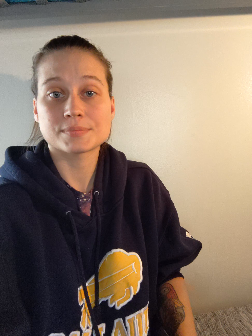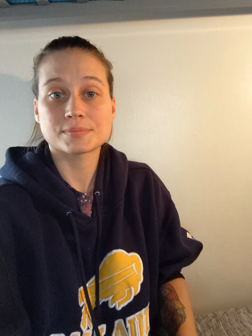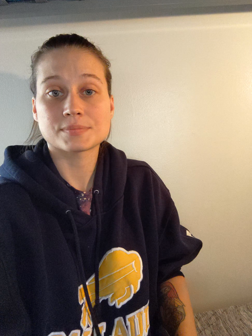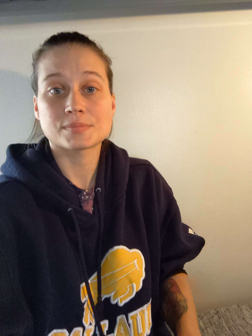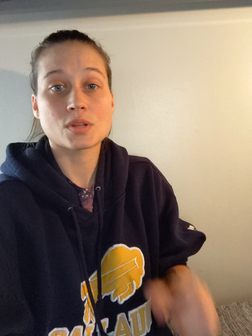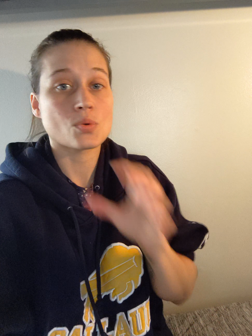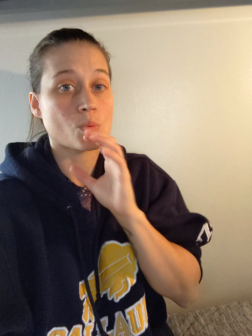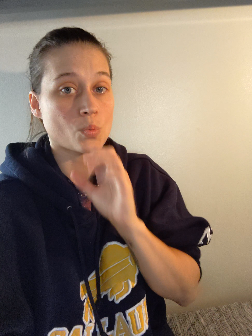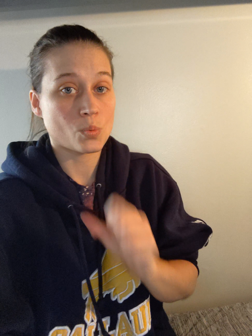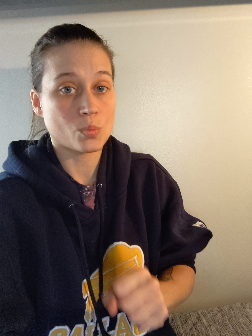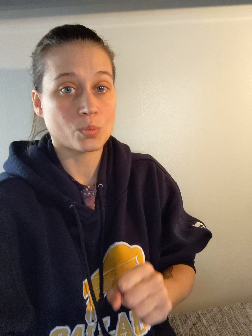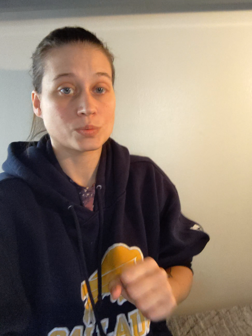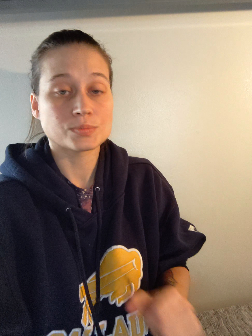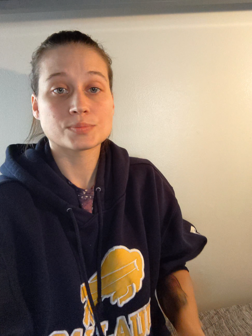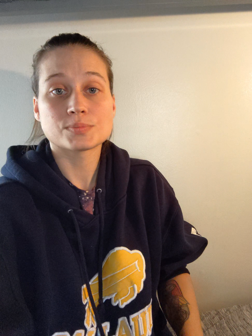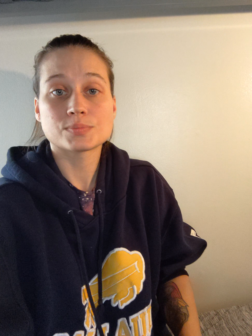old